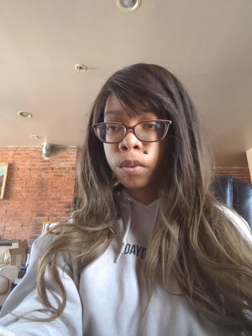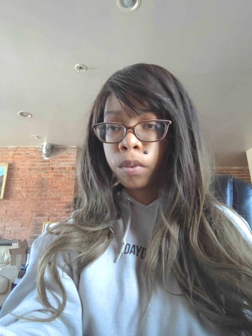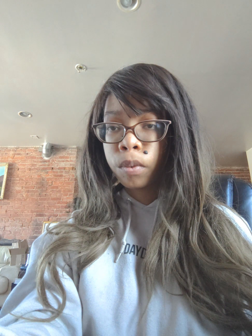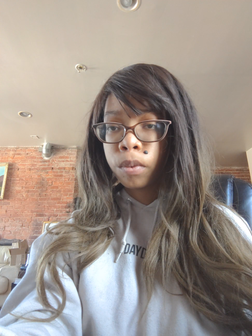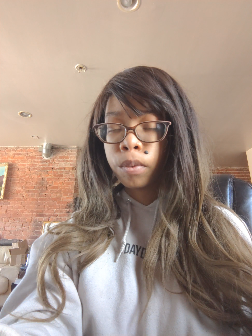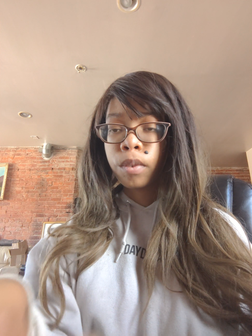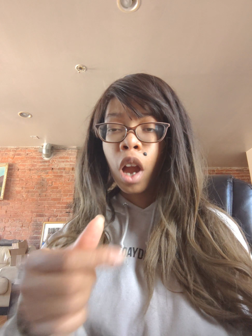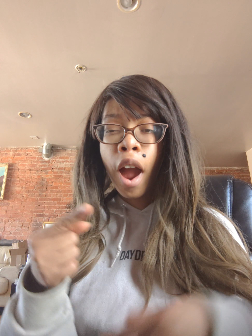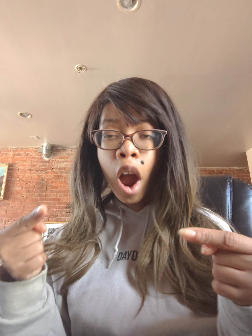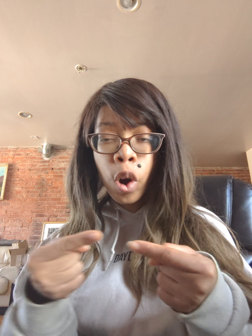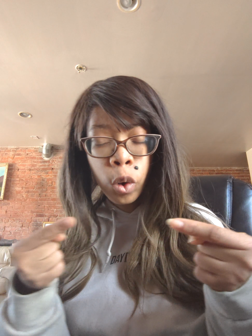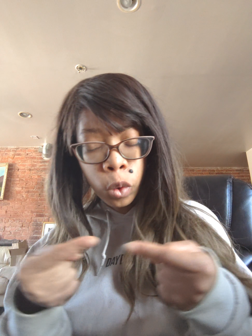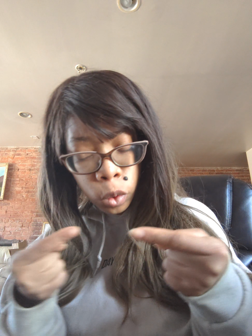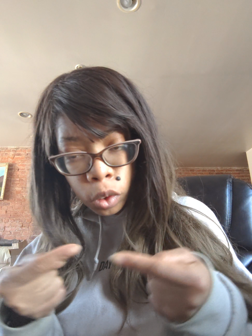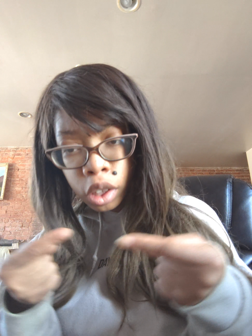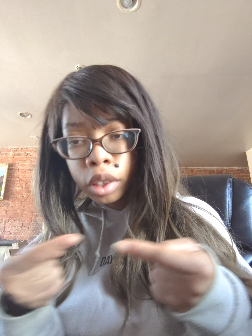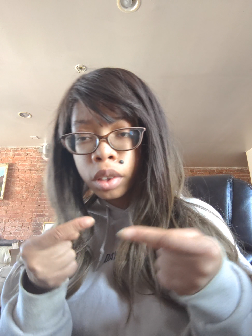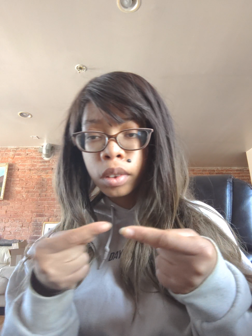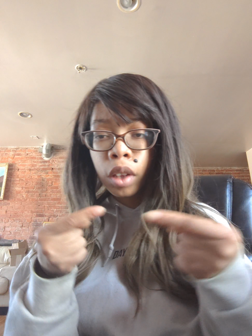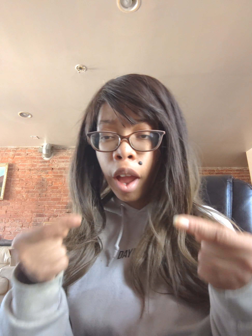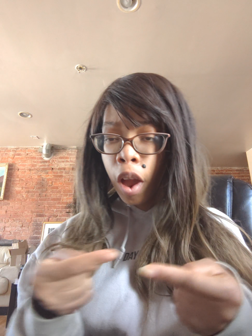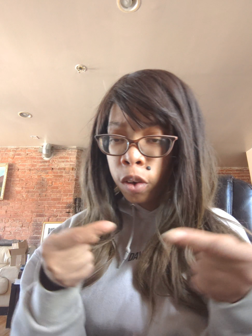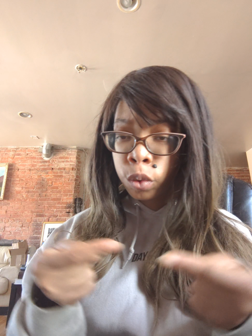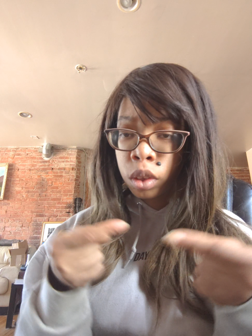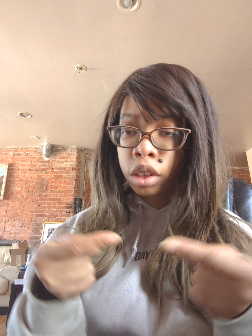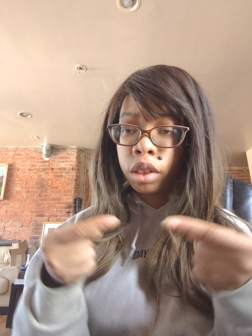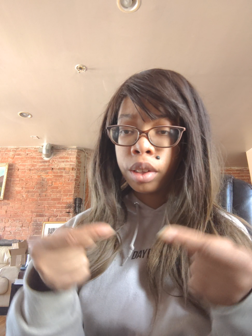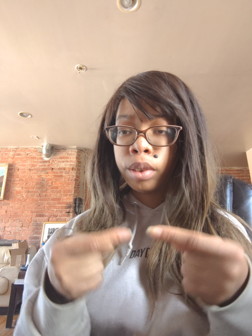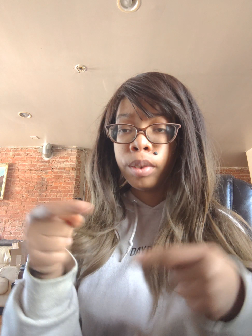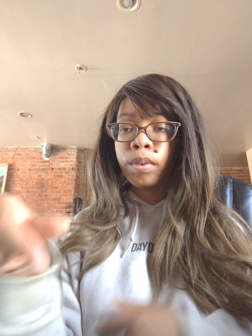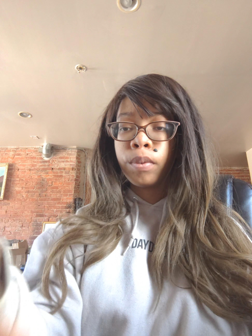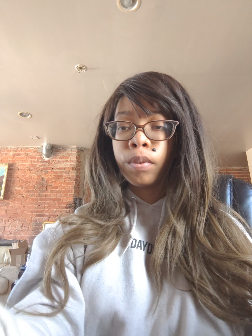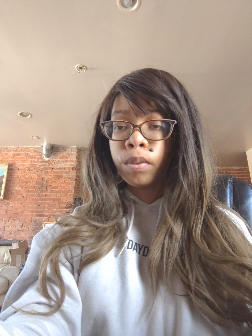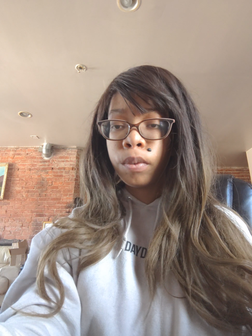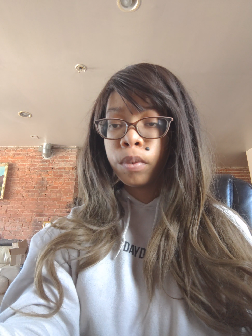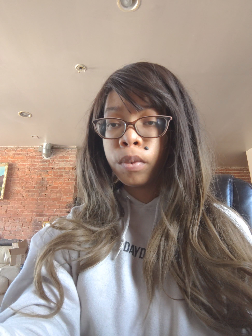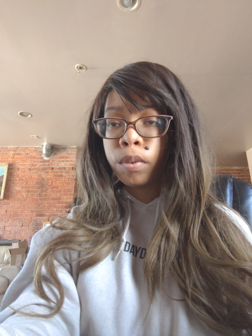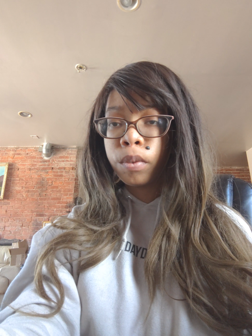owie